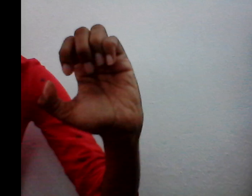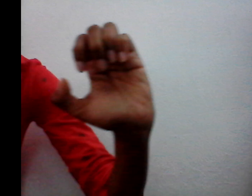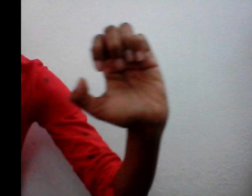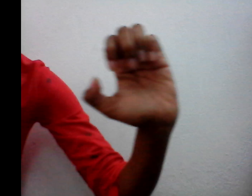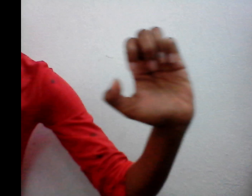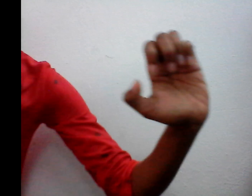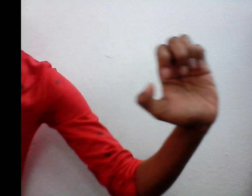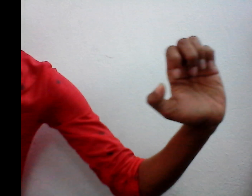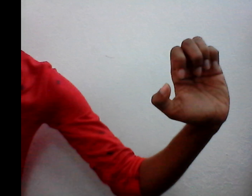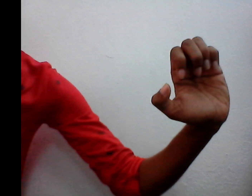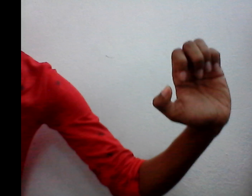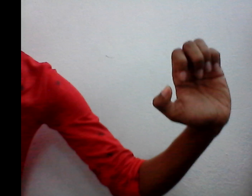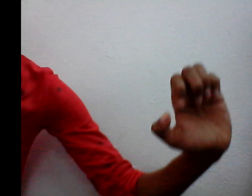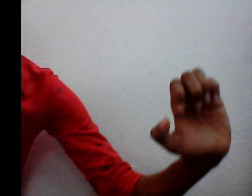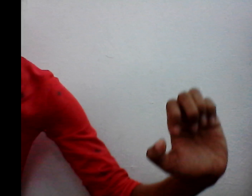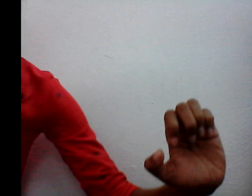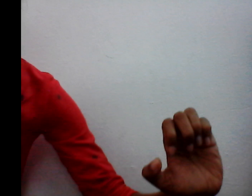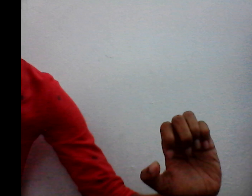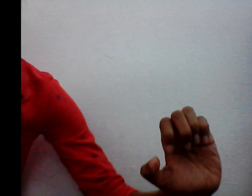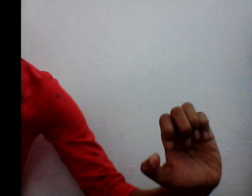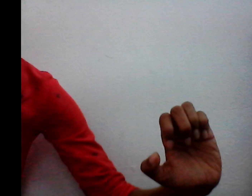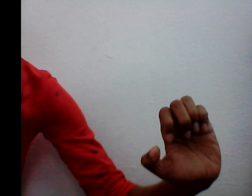ഈ